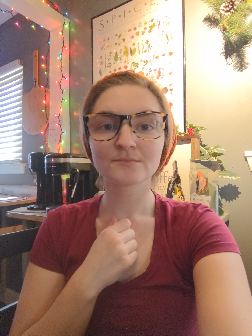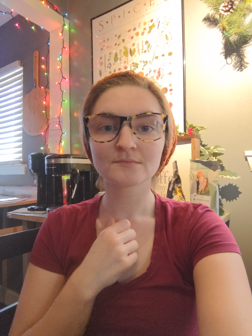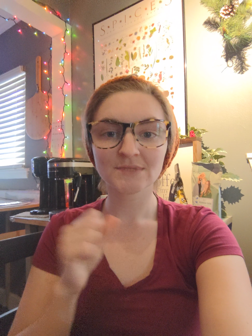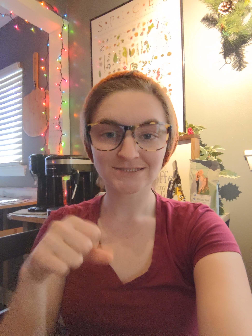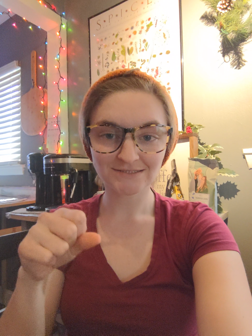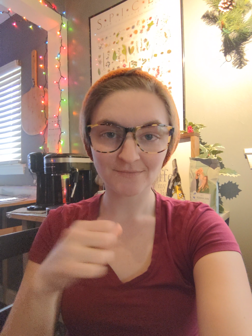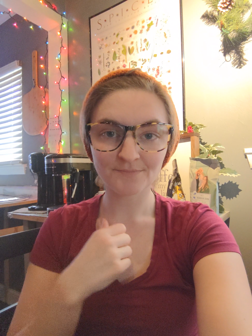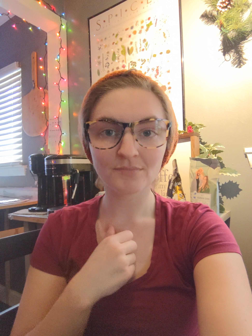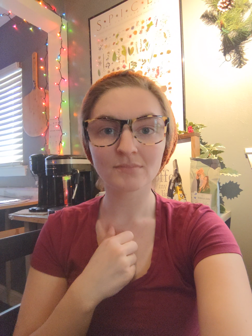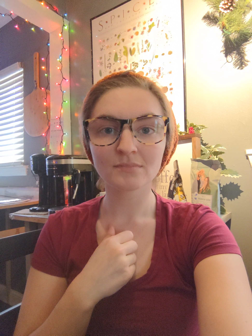yes